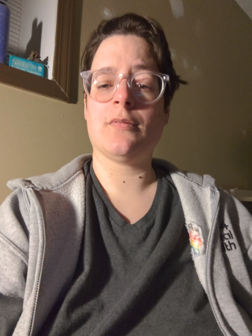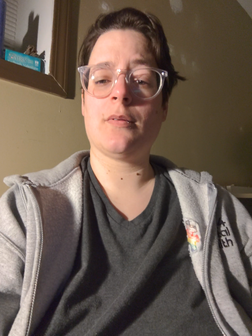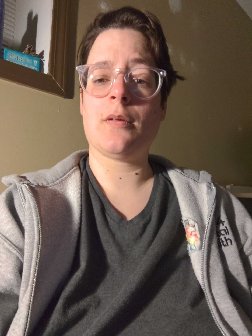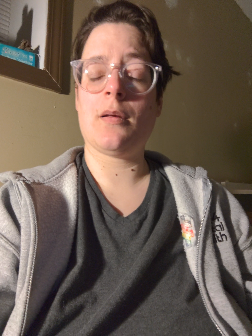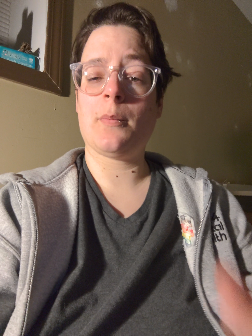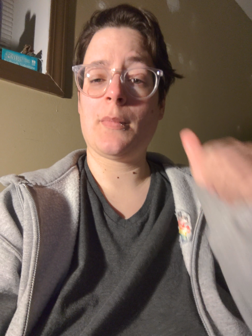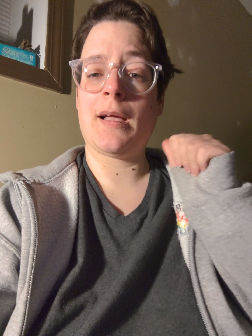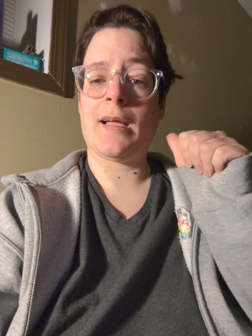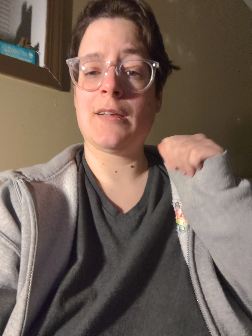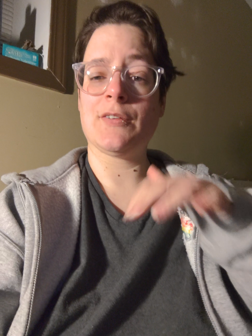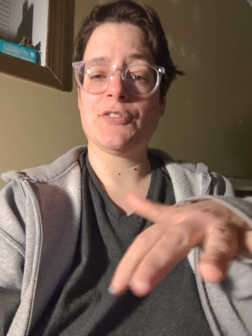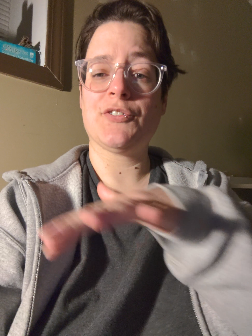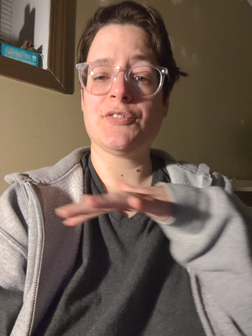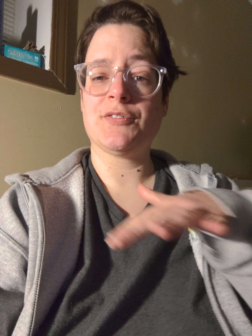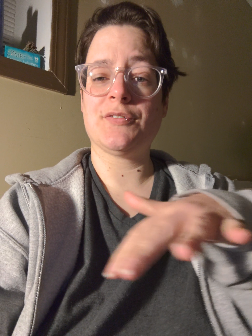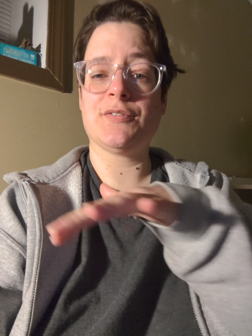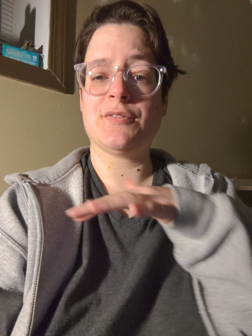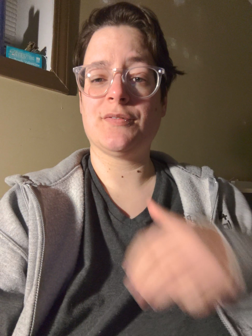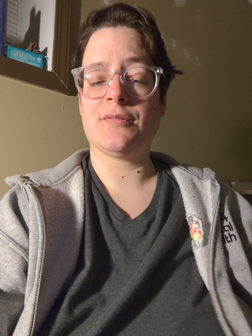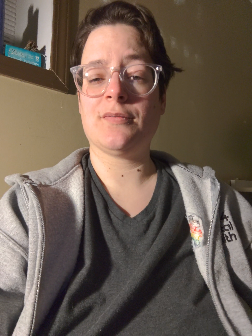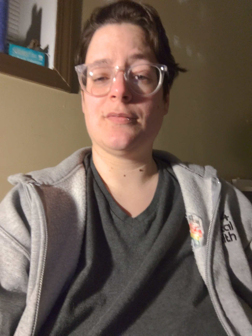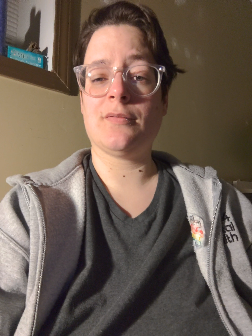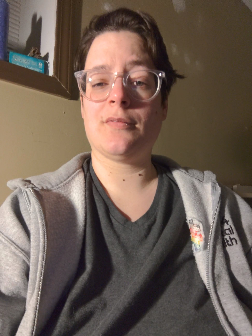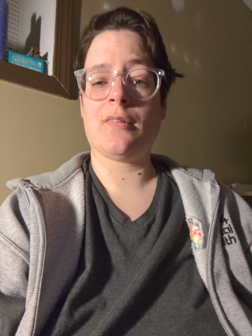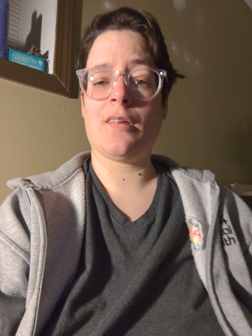backyard